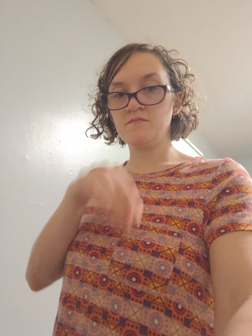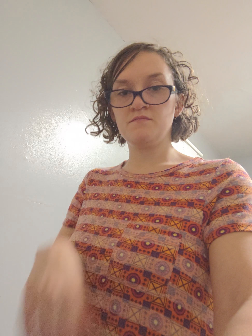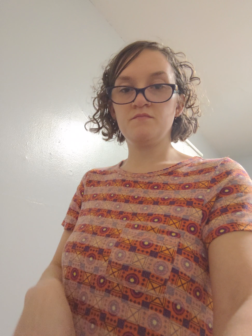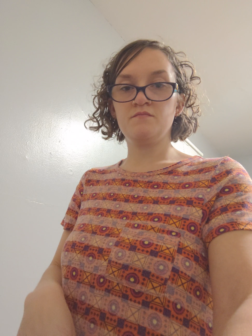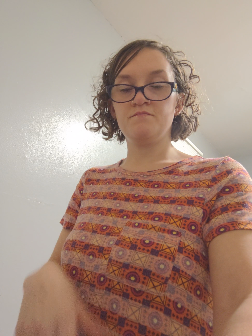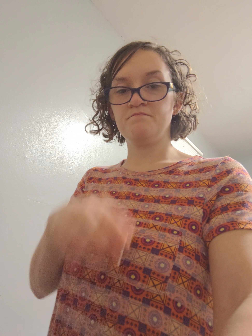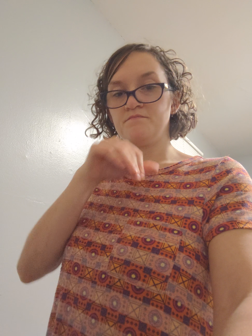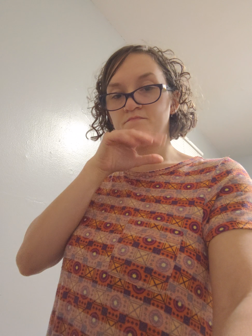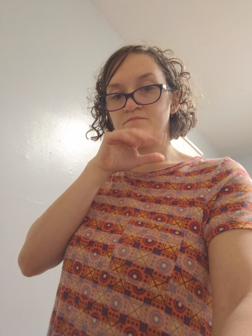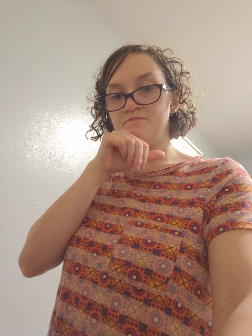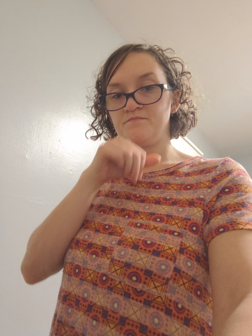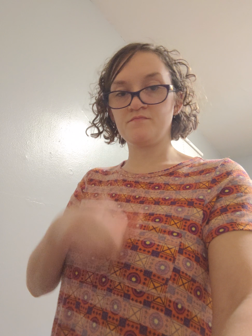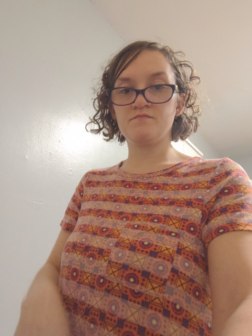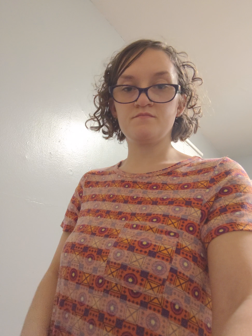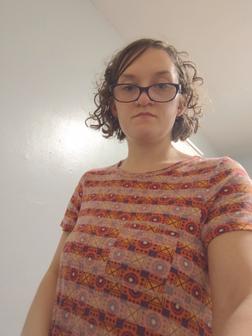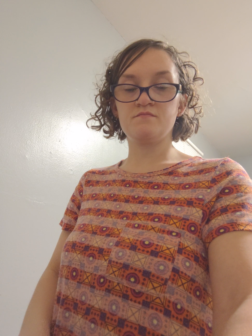pig